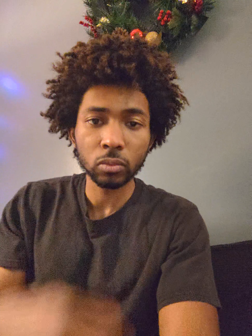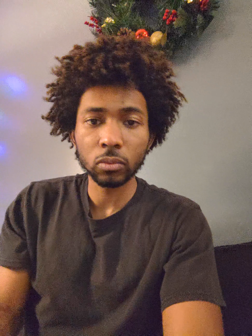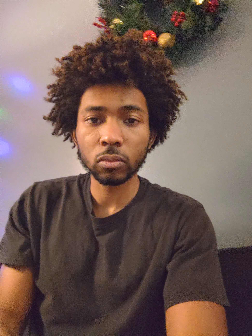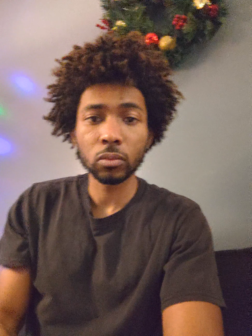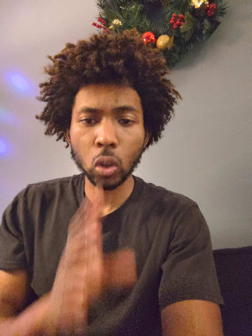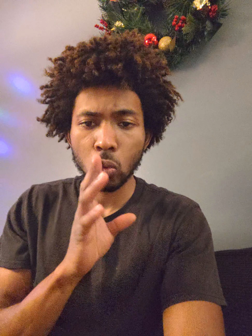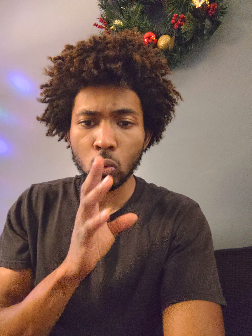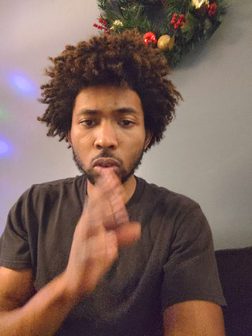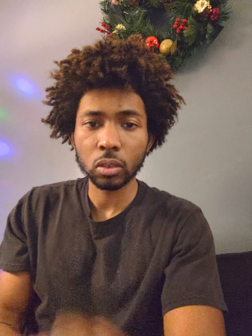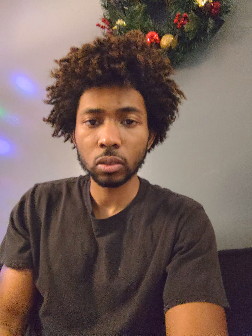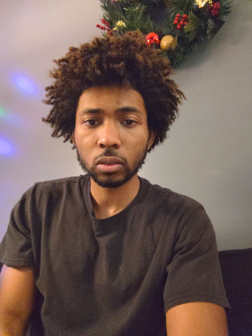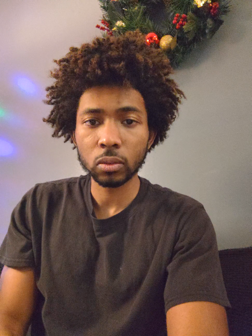talk